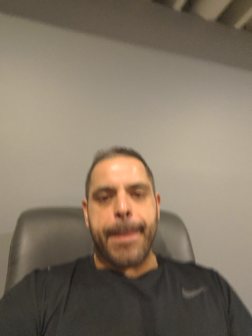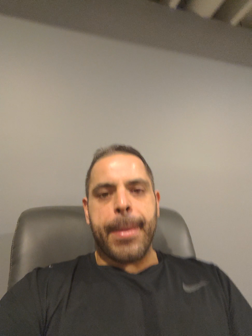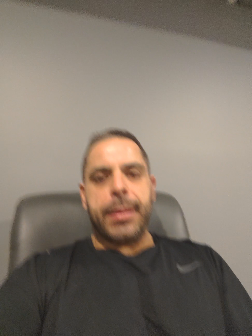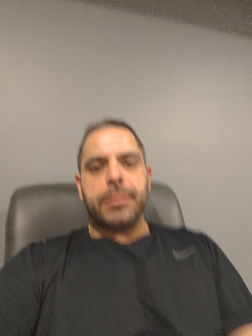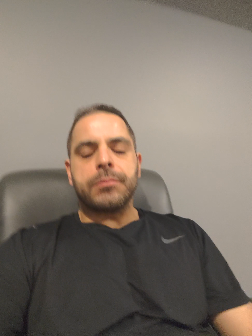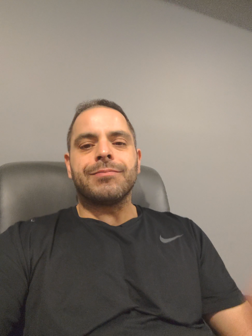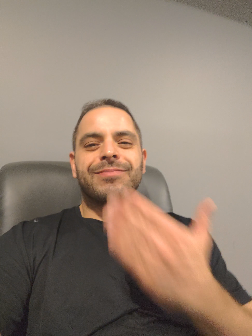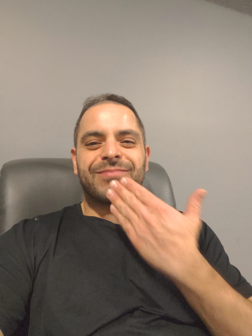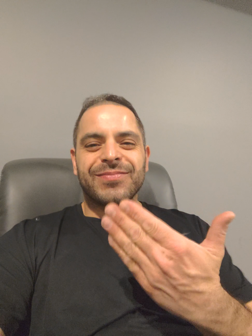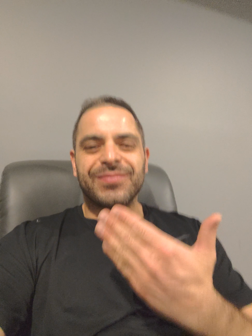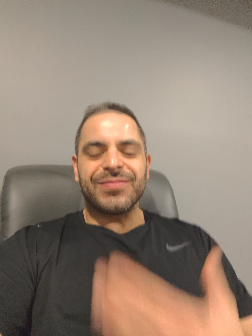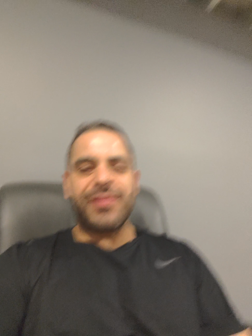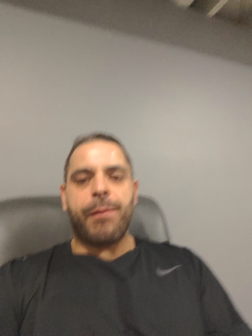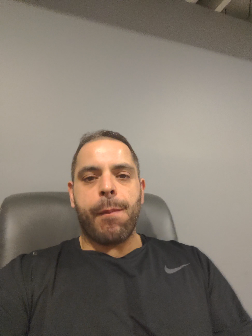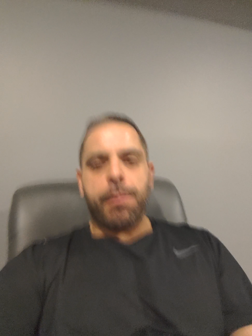thank you